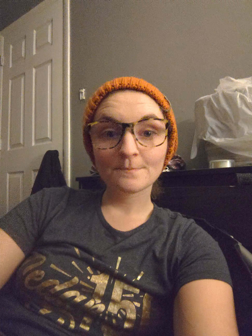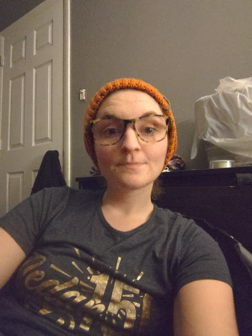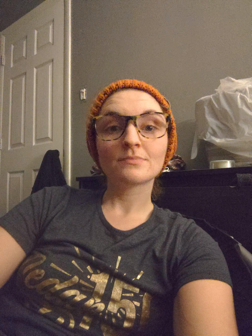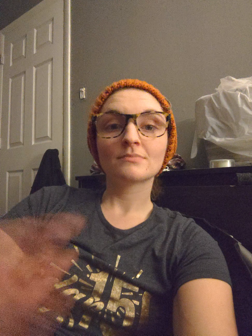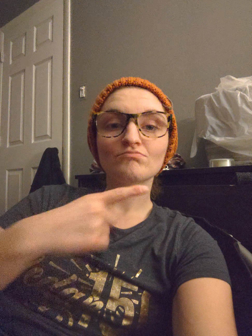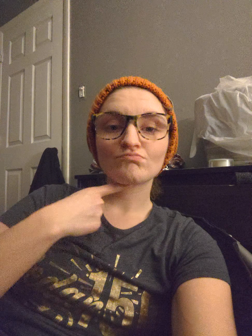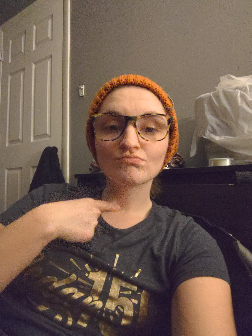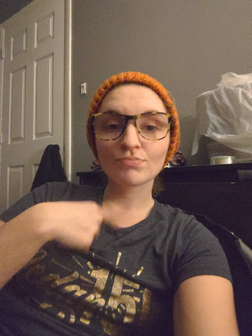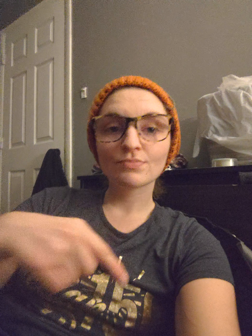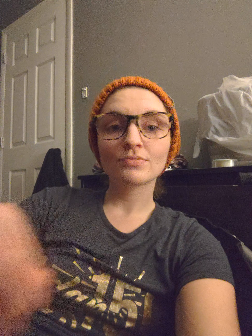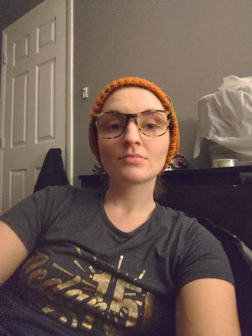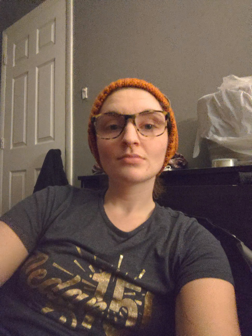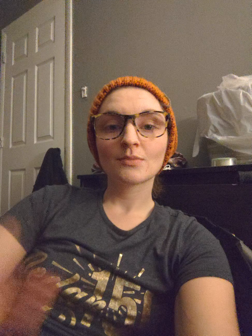thirsty